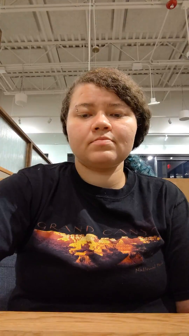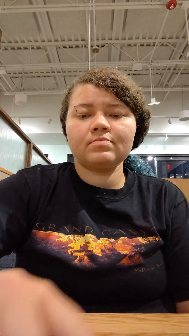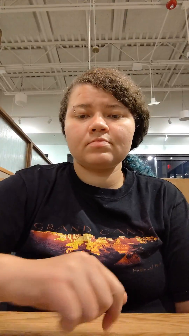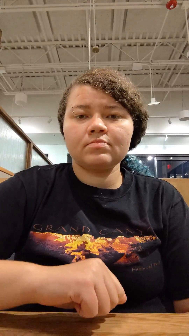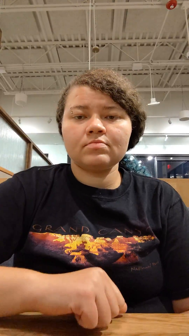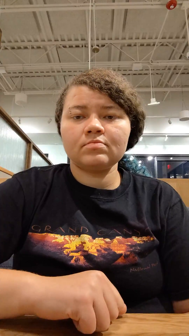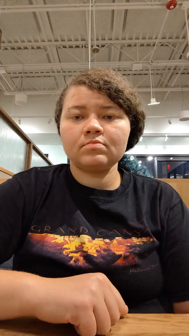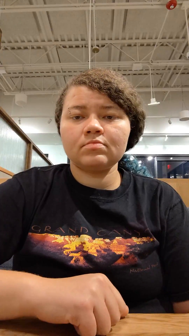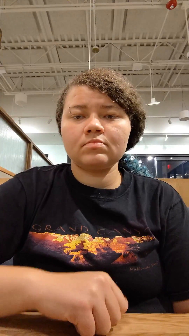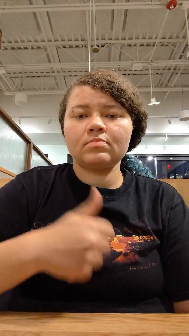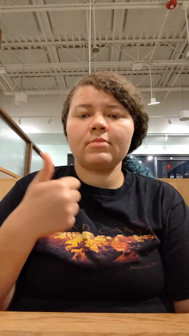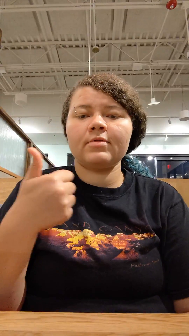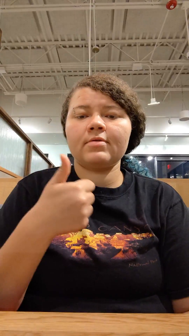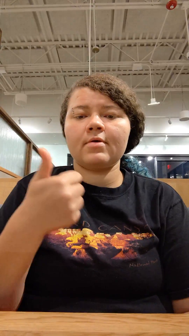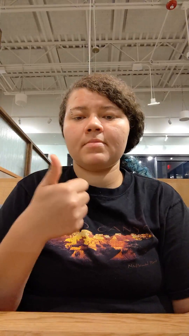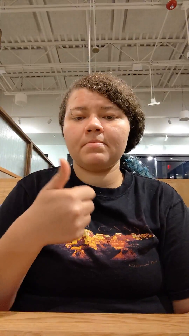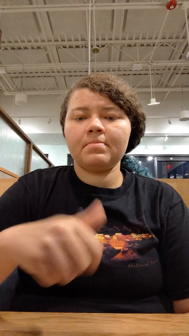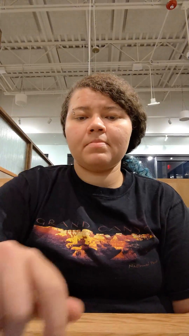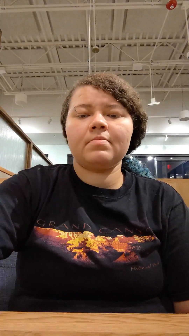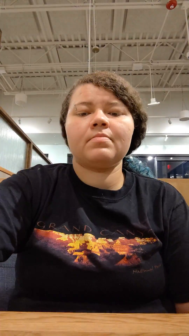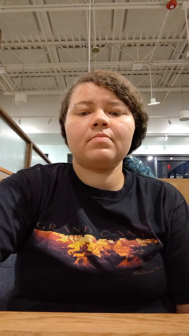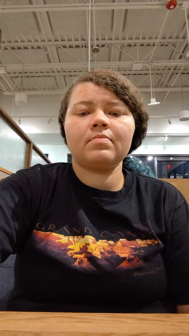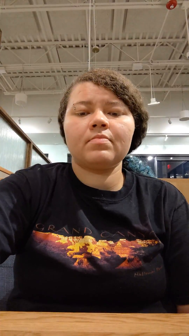game